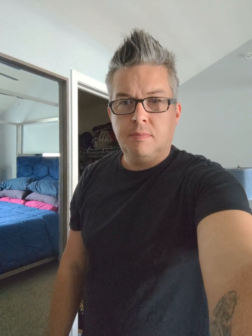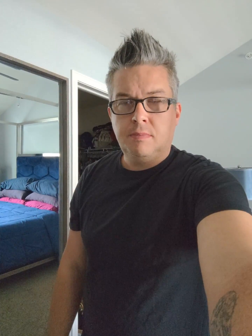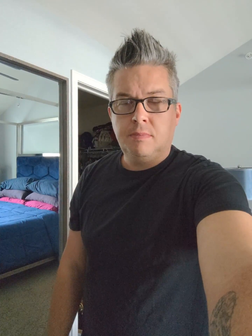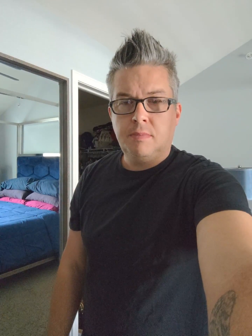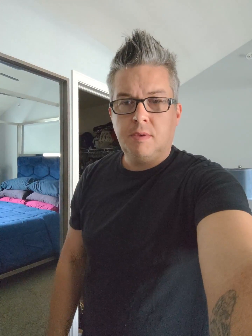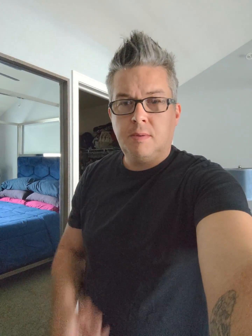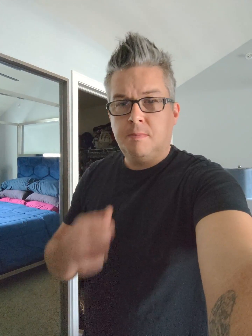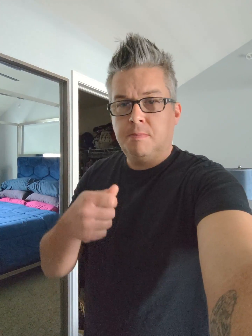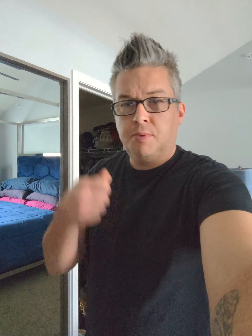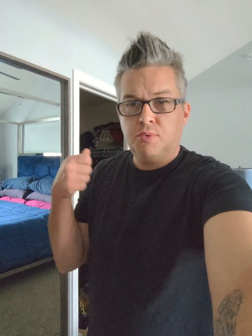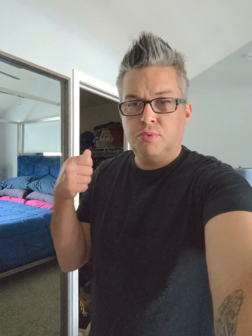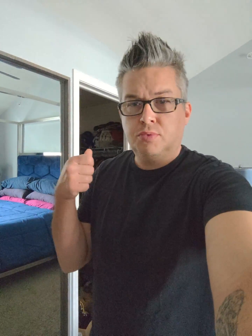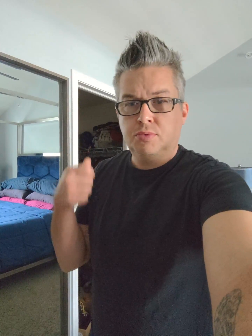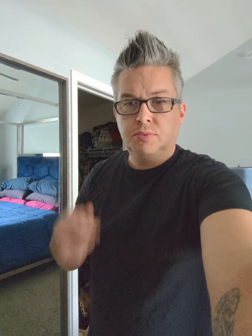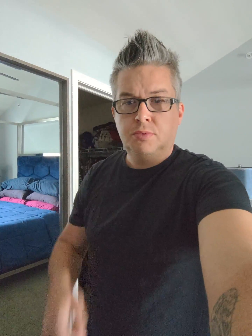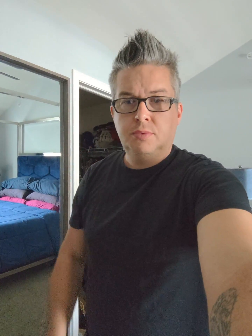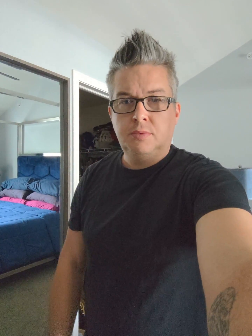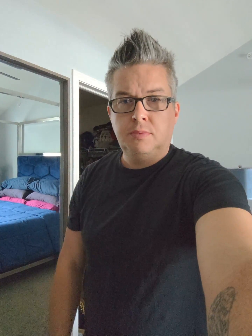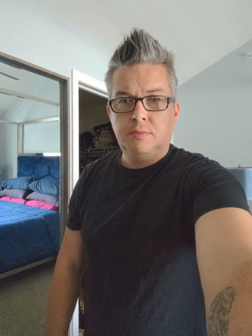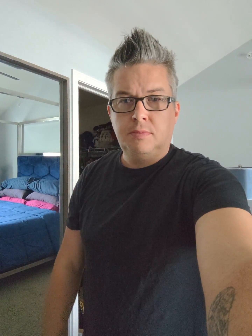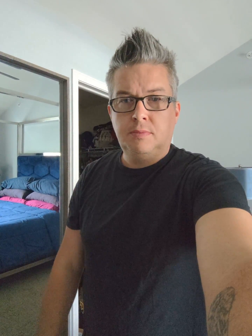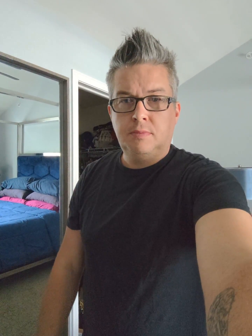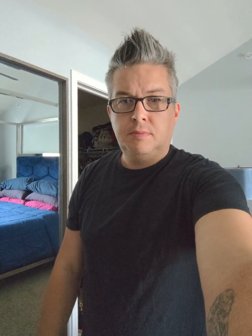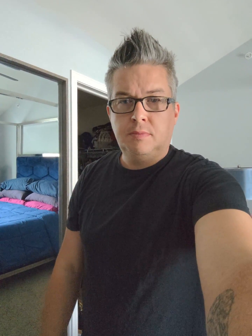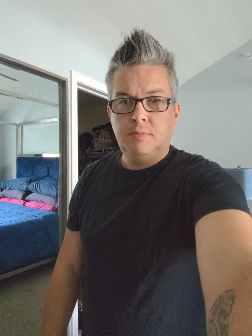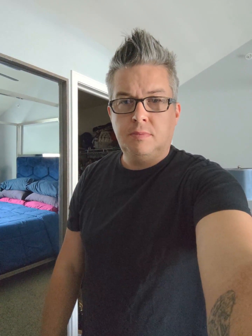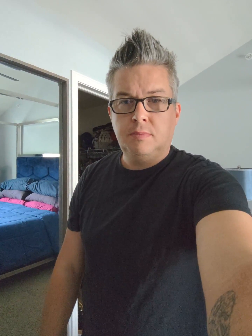pull